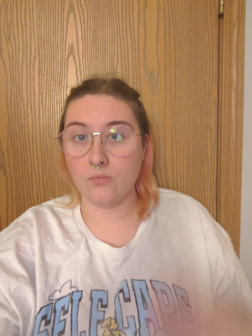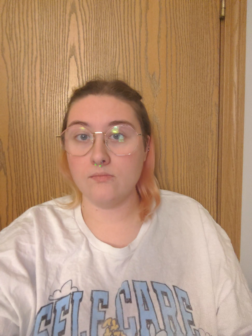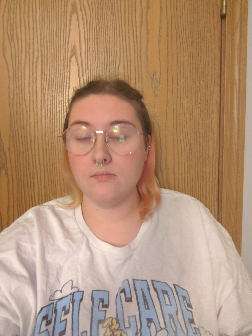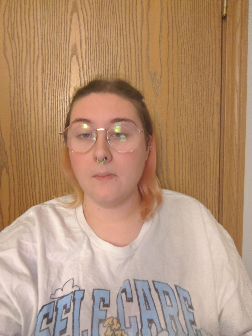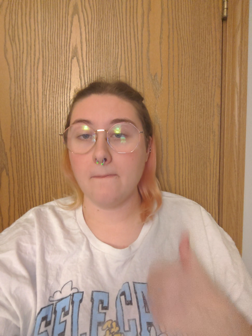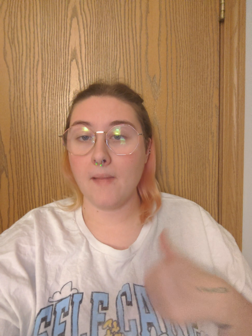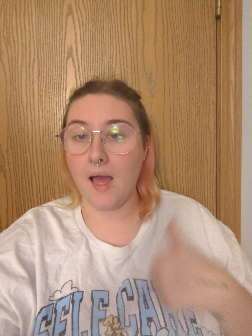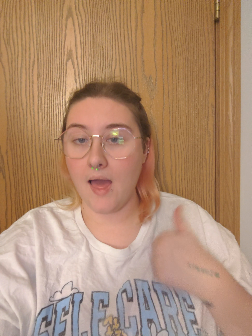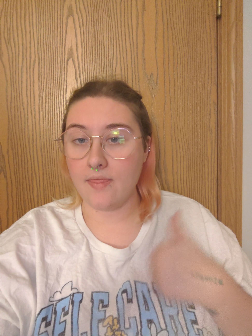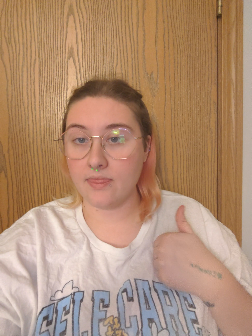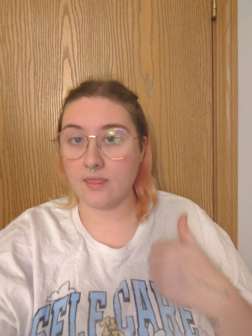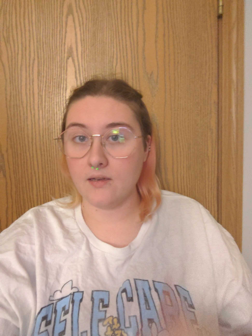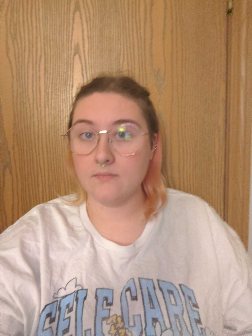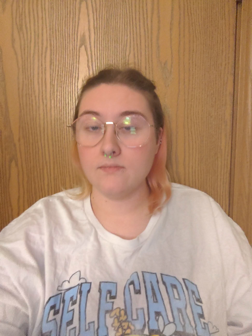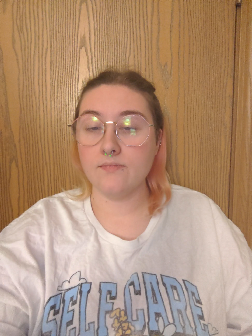bath